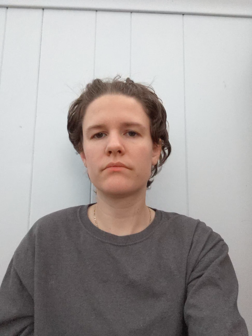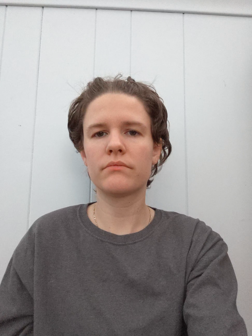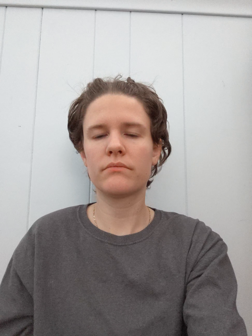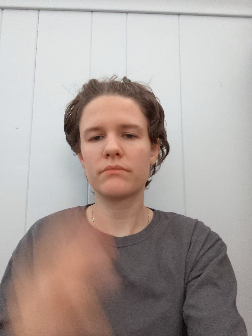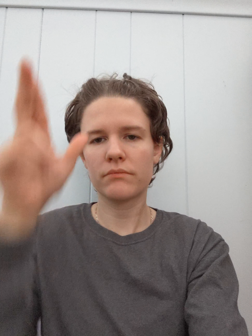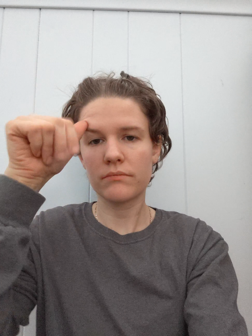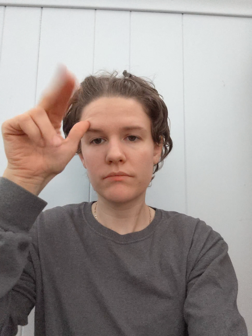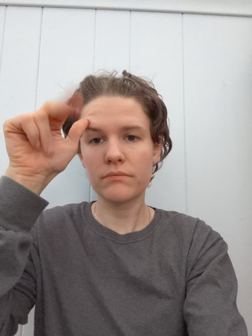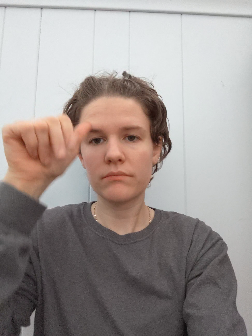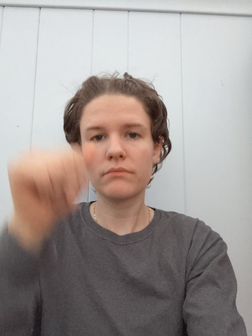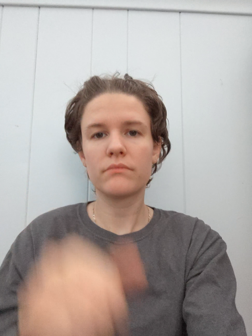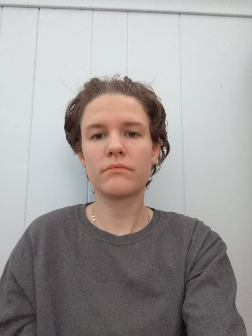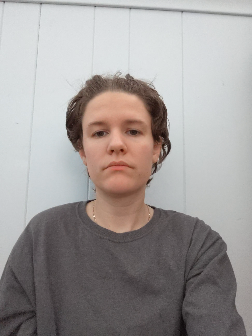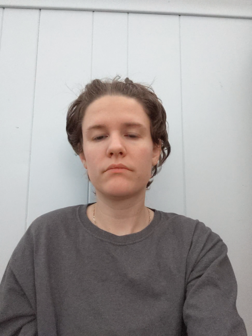horse